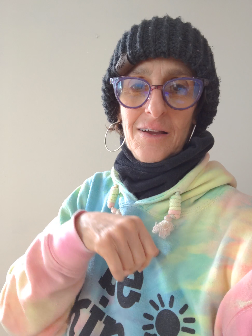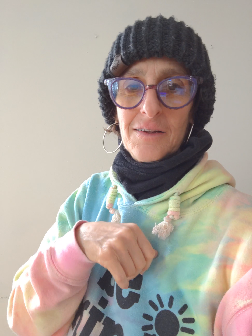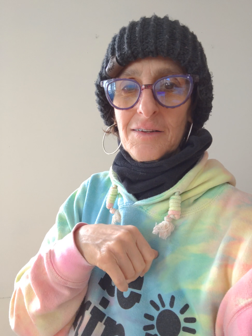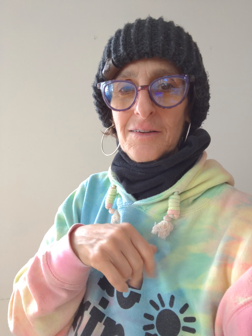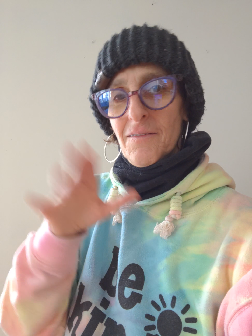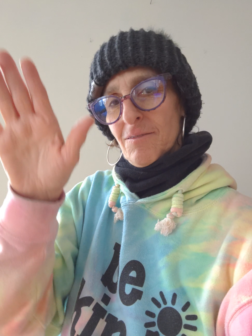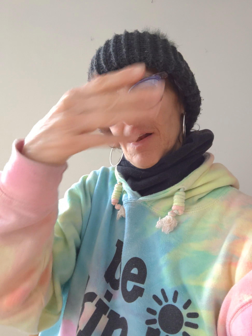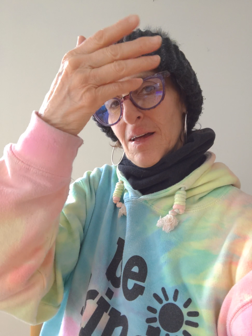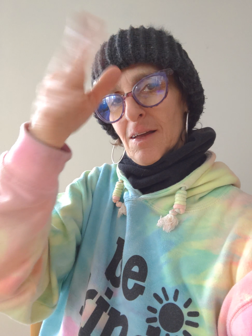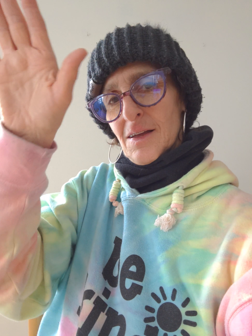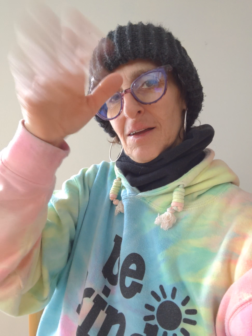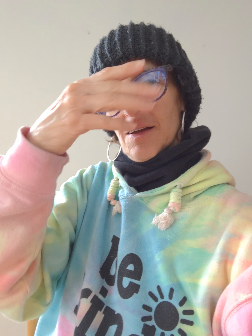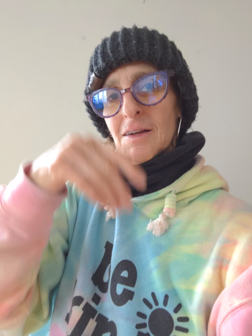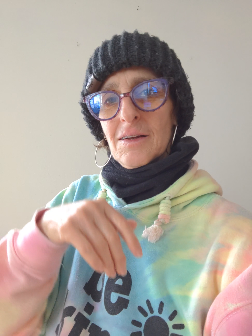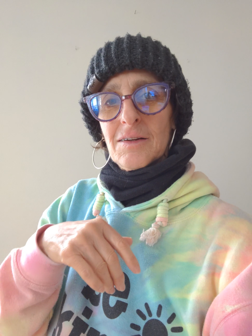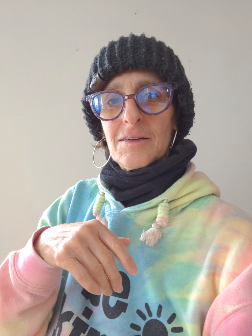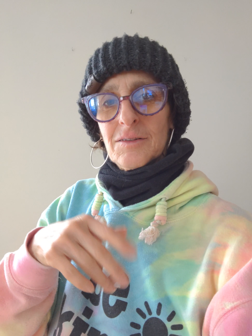flag